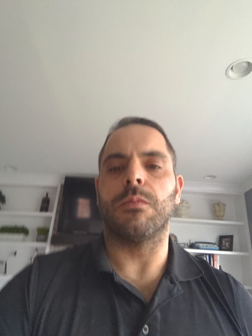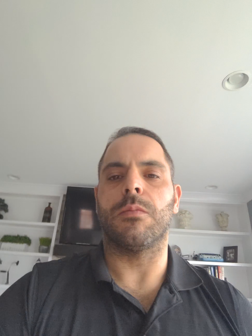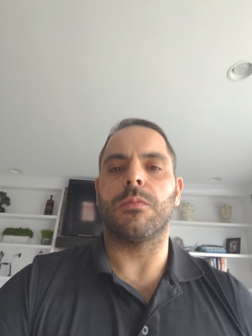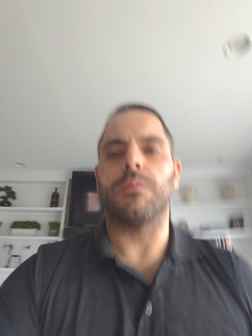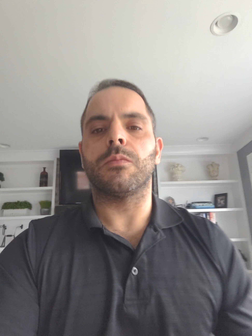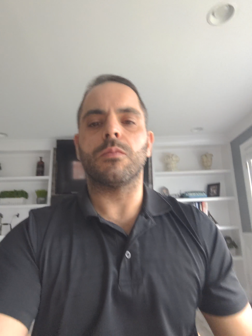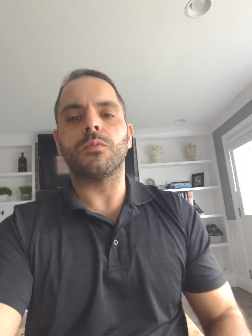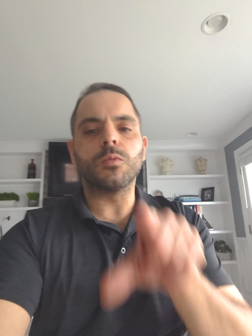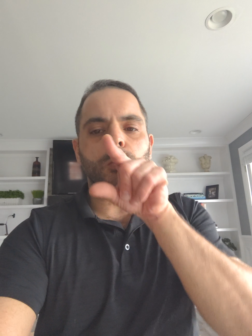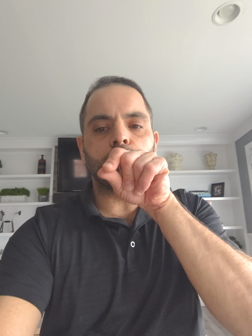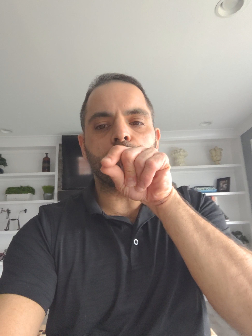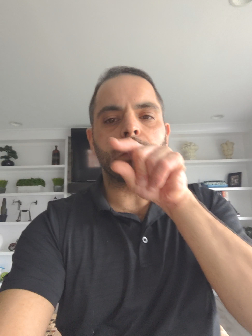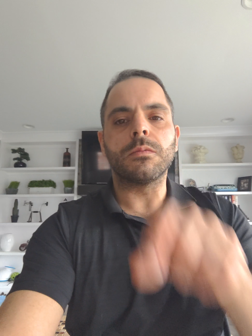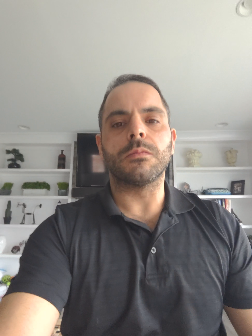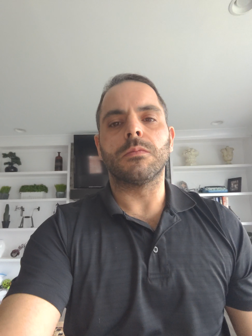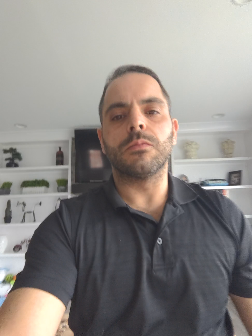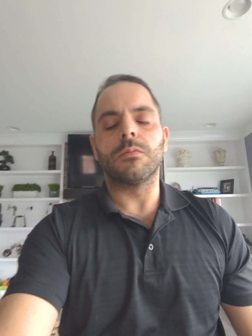goose